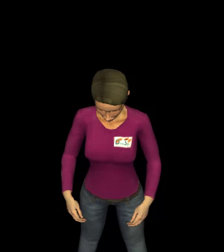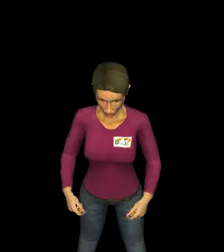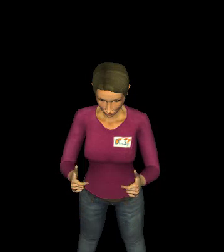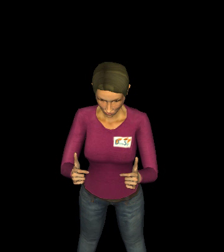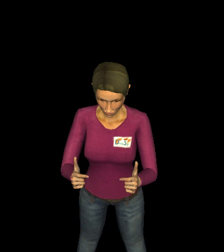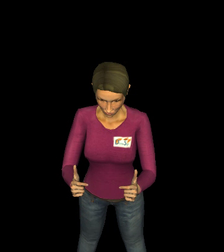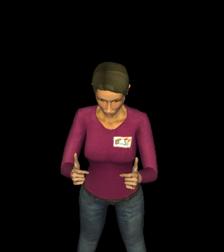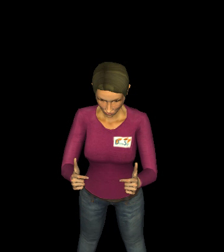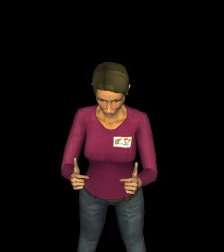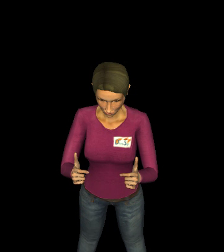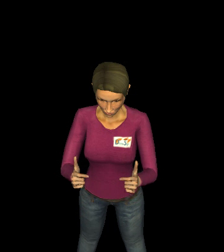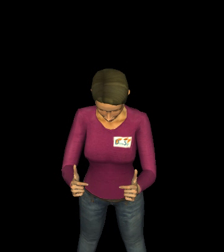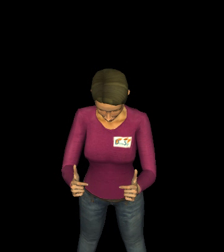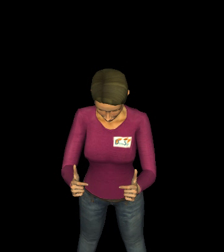محظوظ